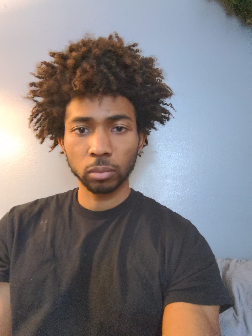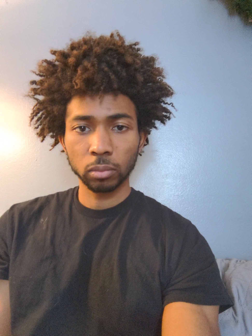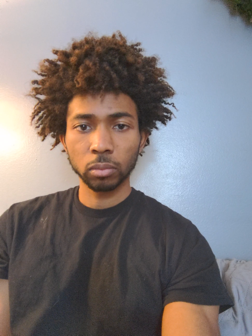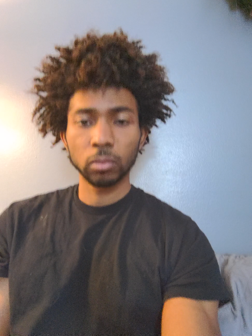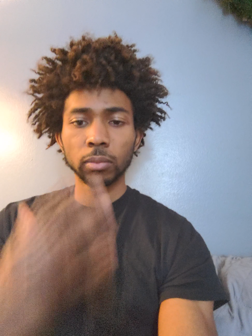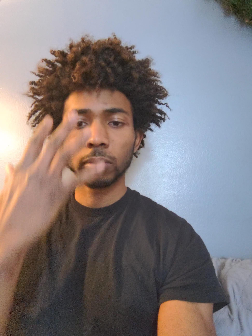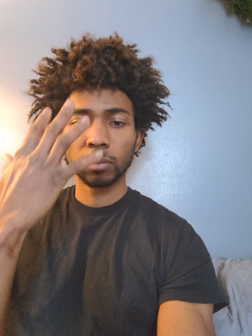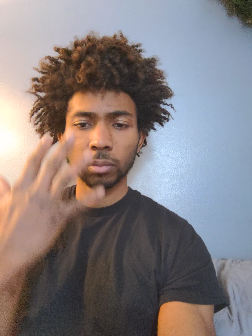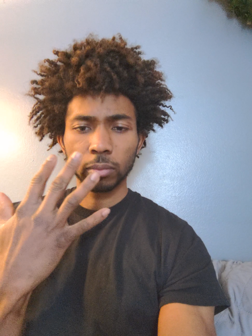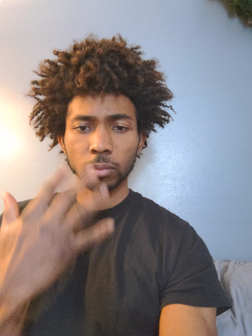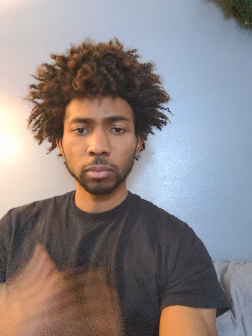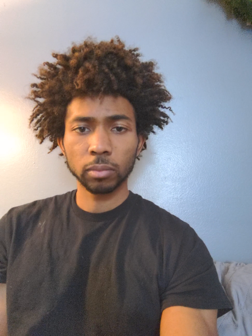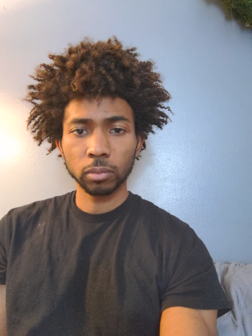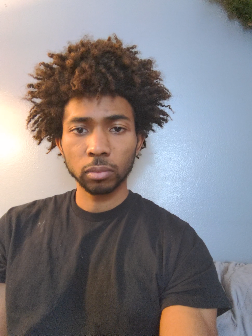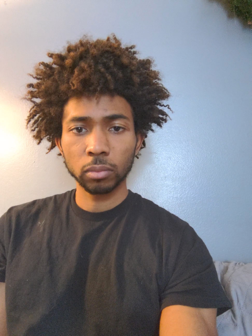sad